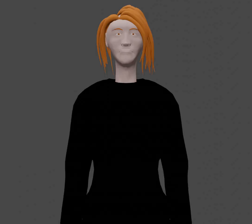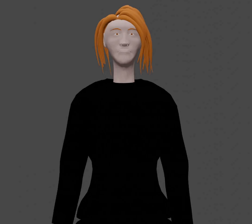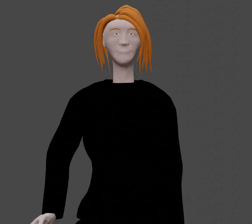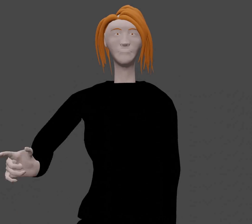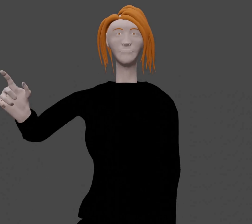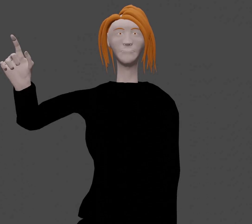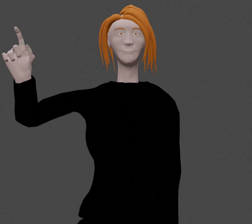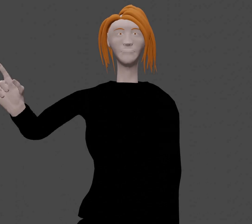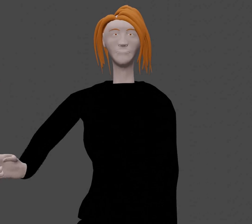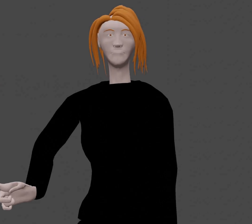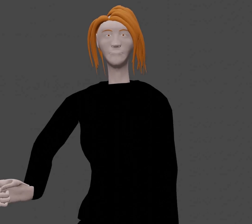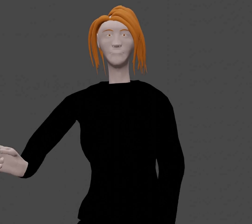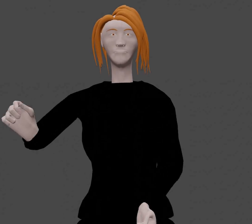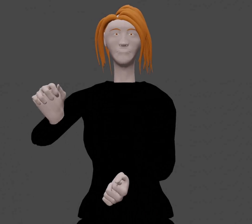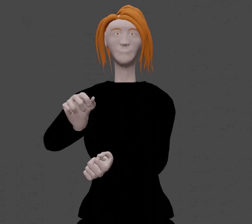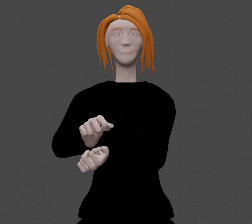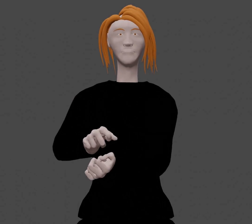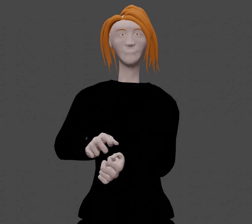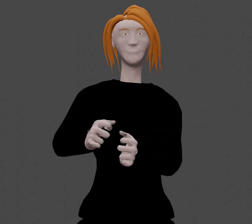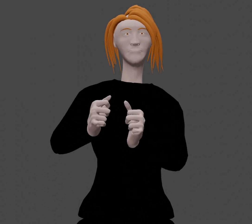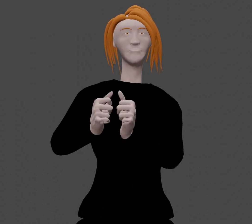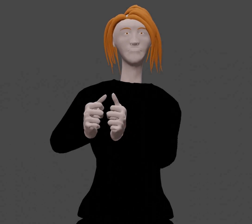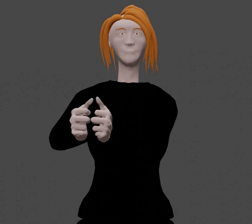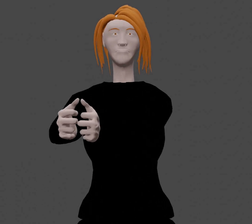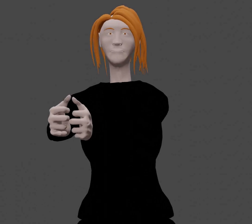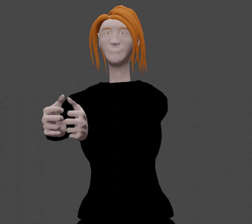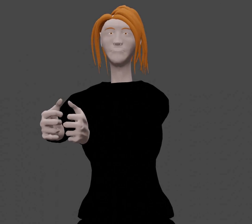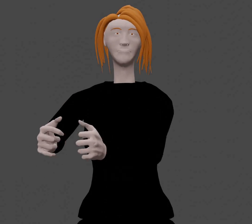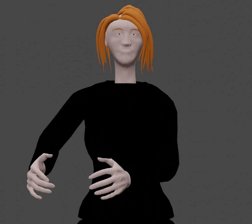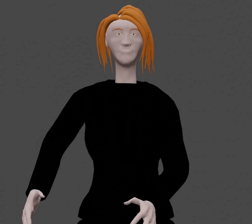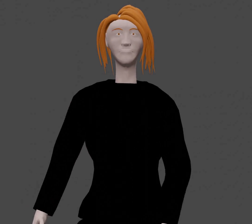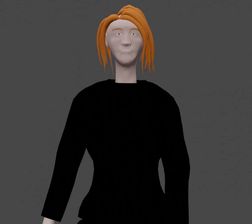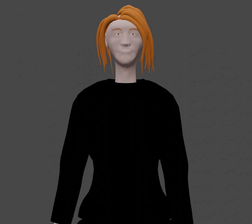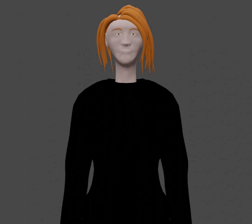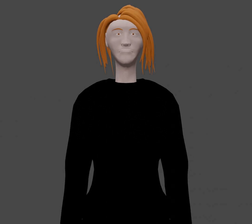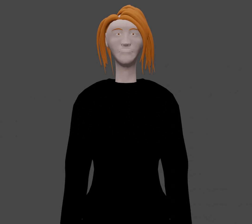Associate (Work)